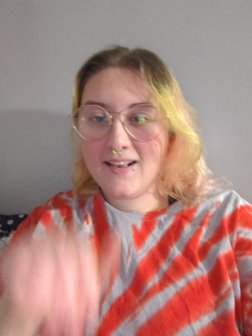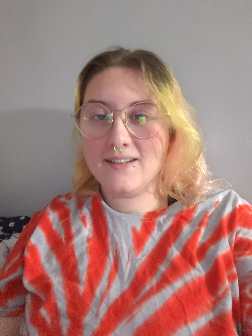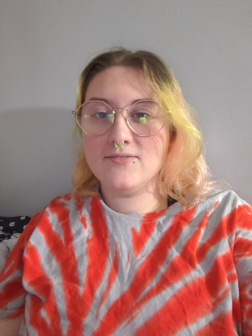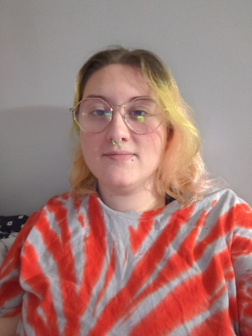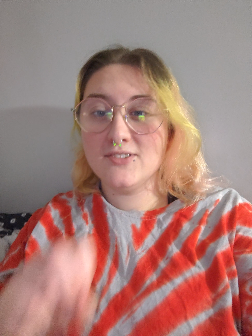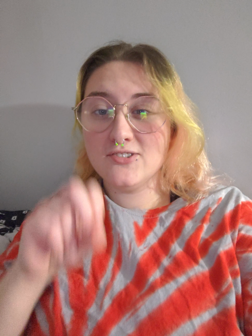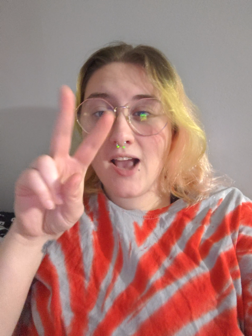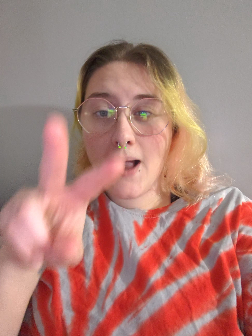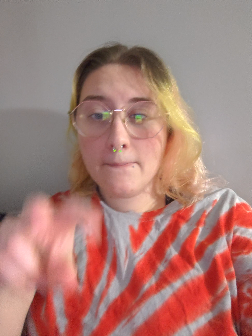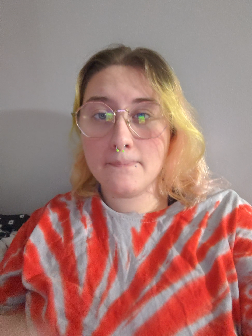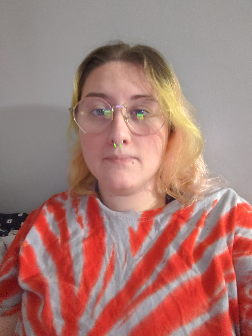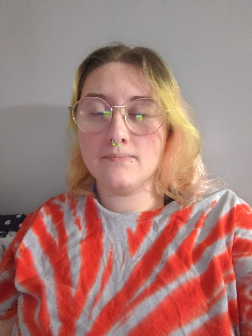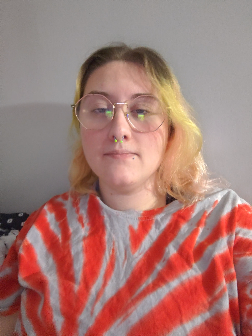jump